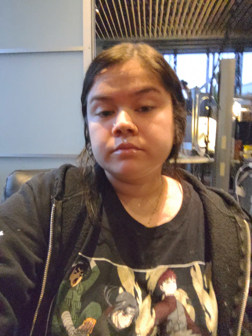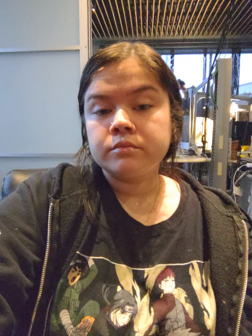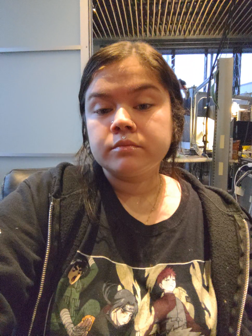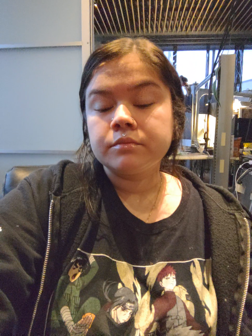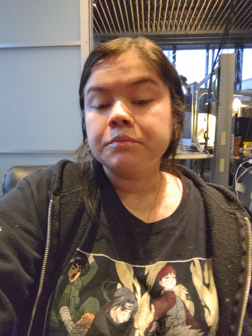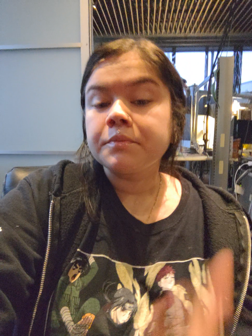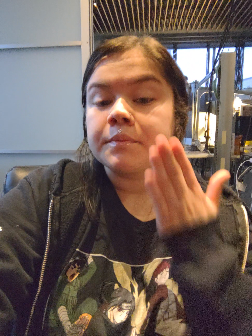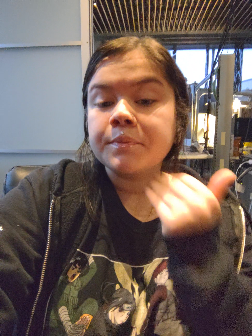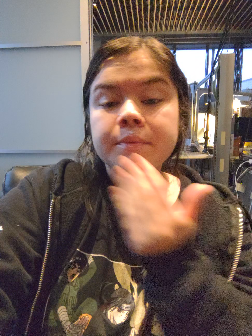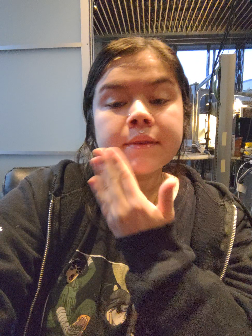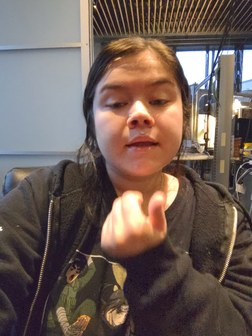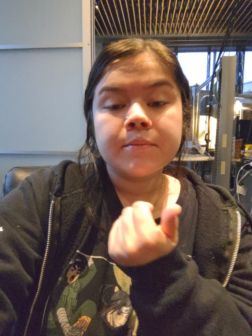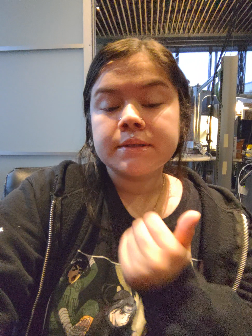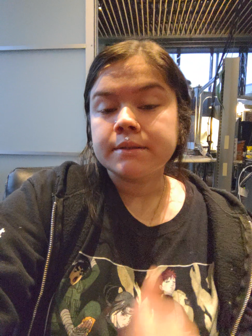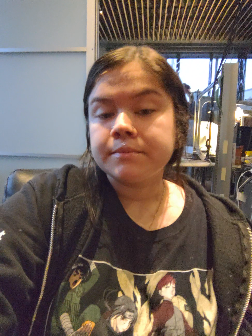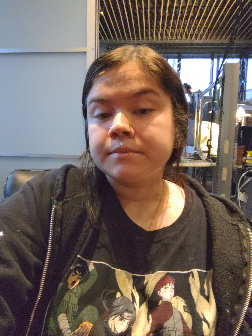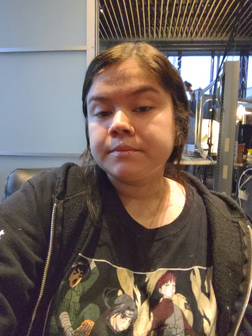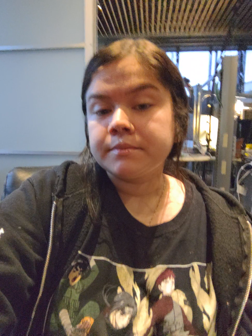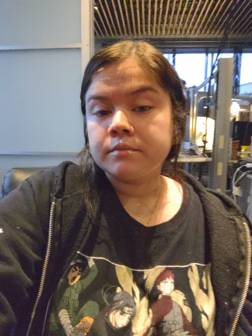napkin